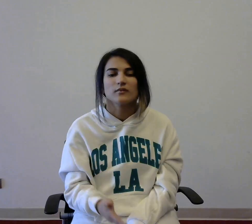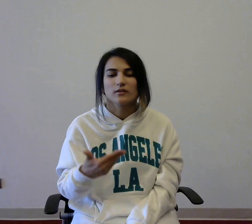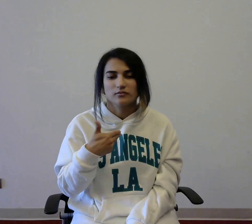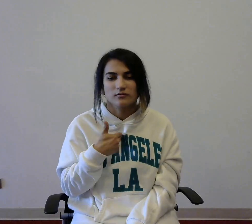mən